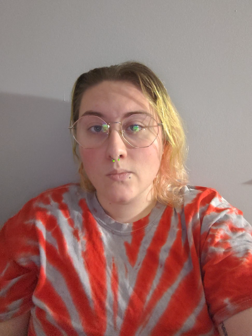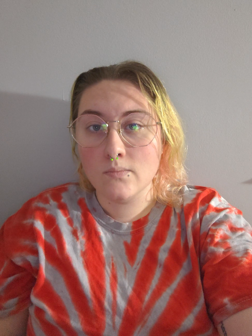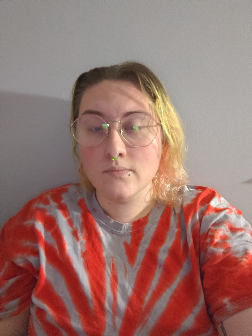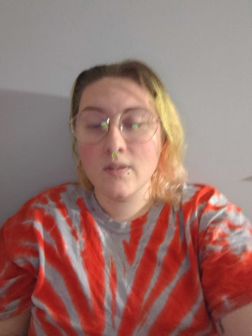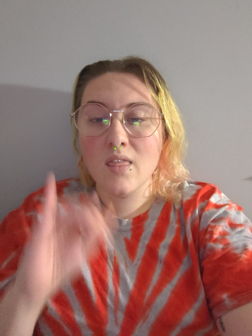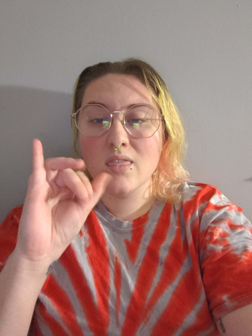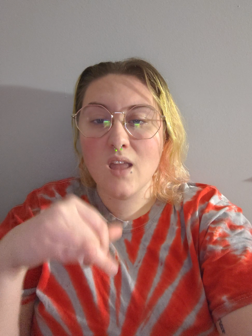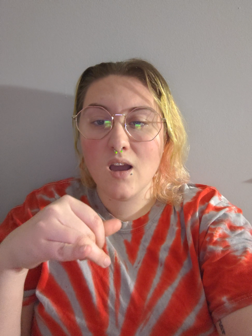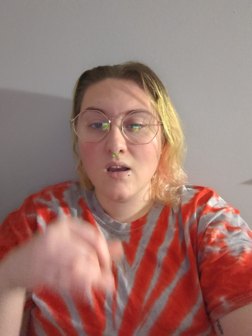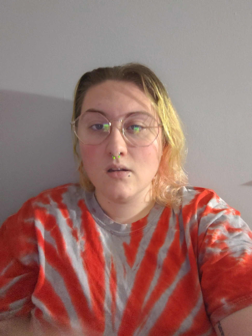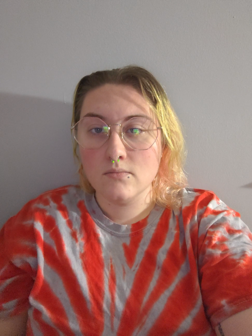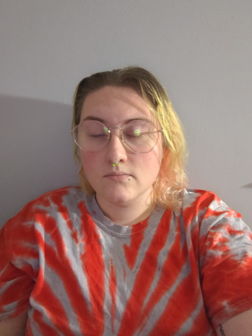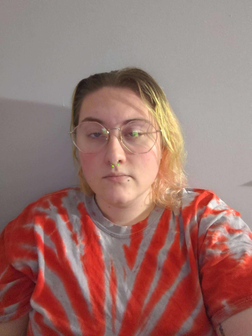that